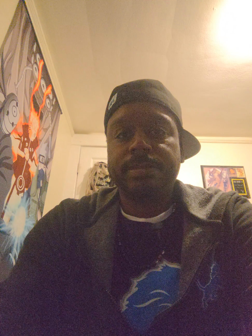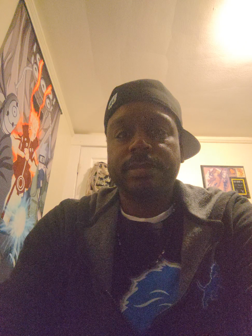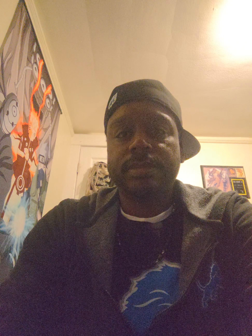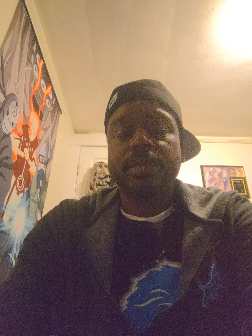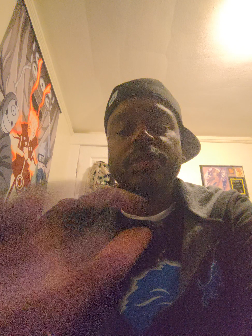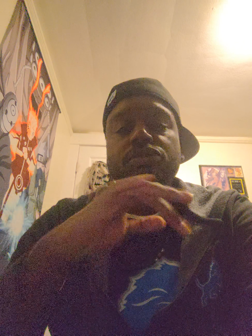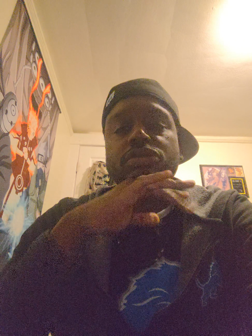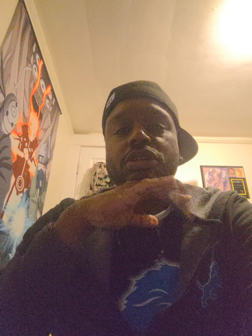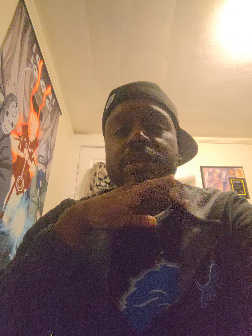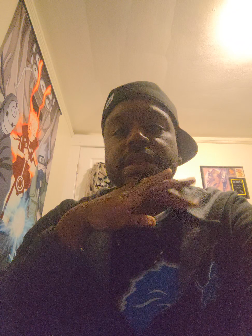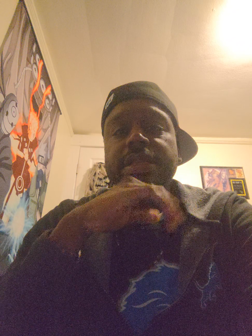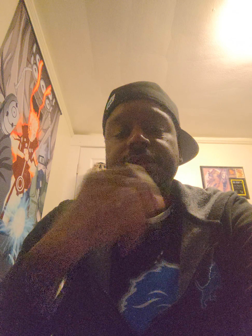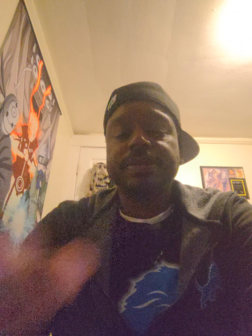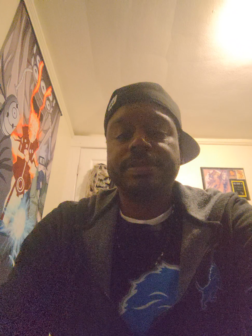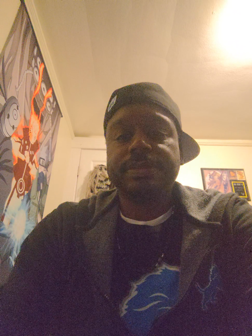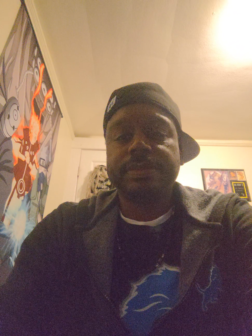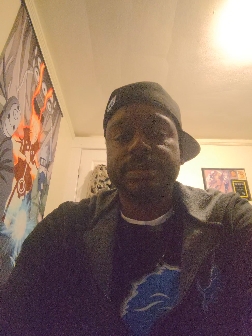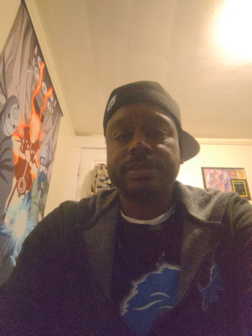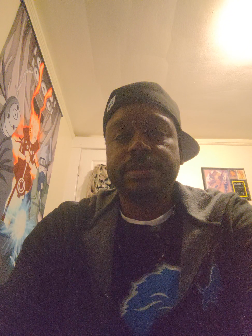dirty